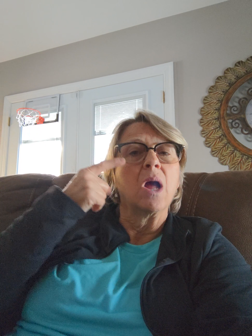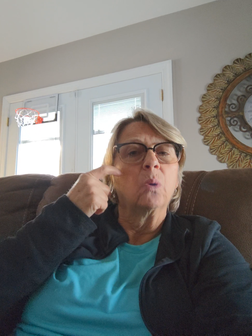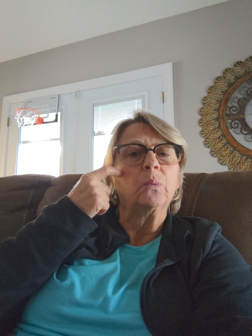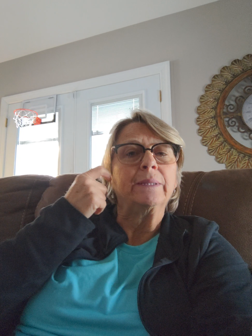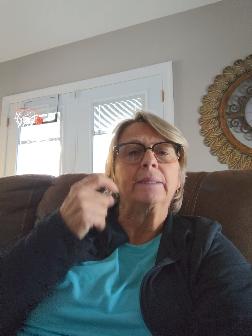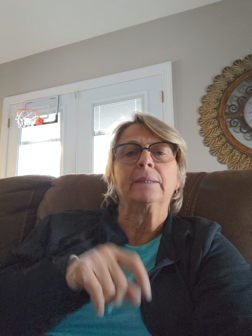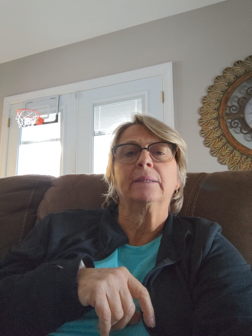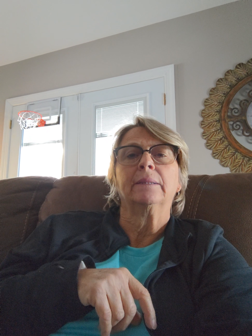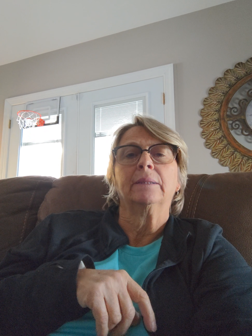owie